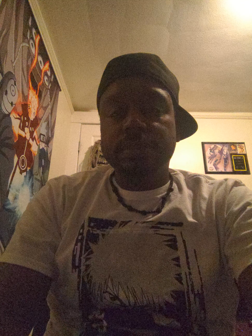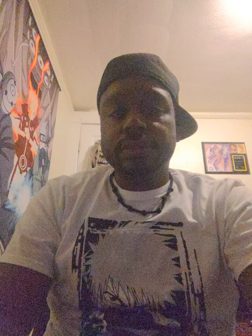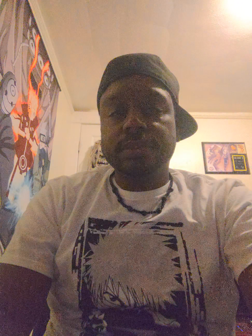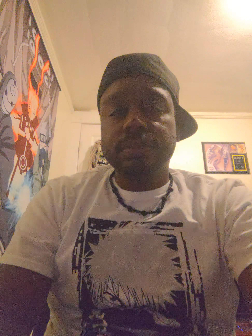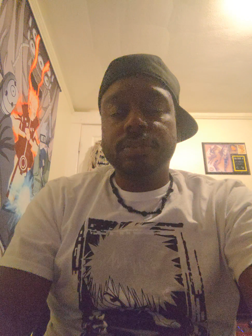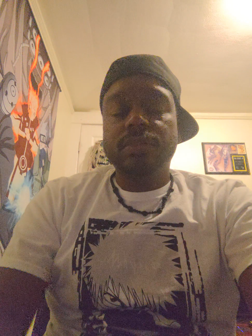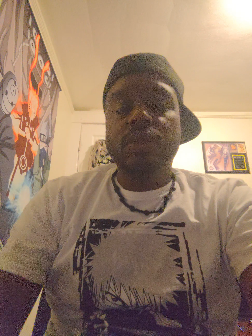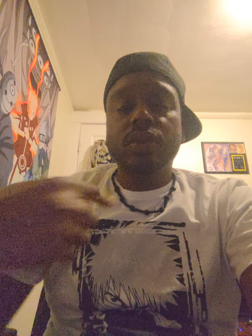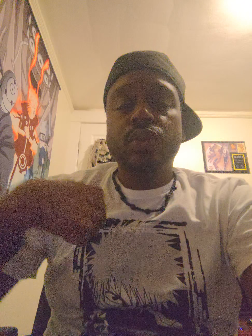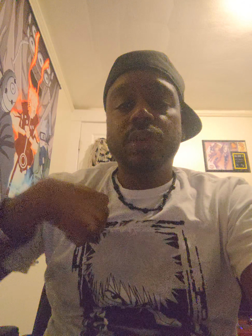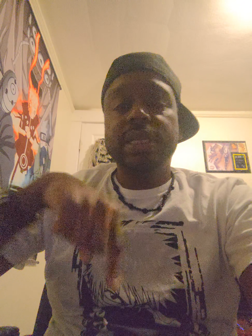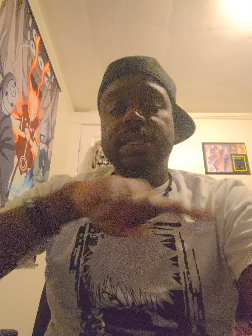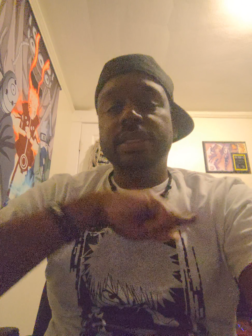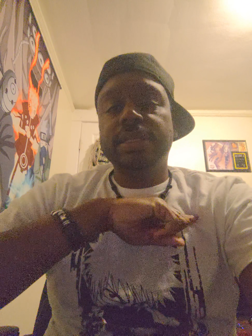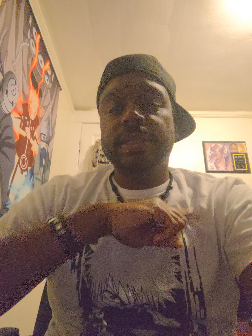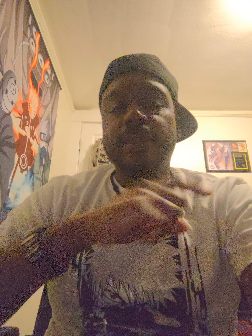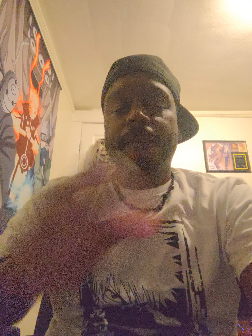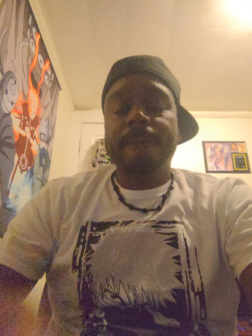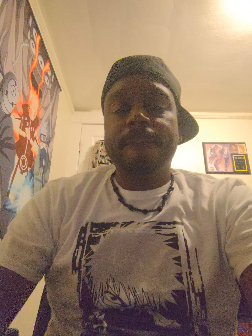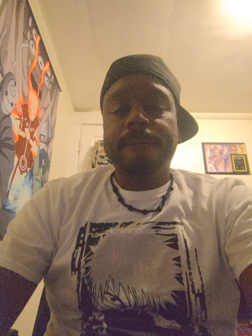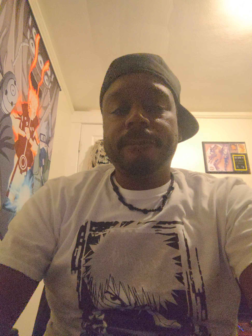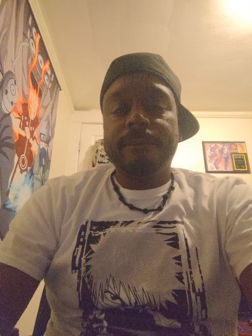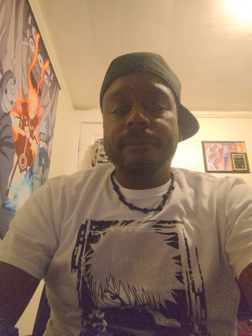we